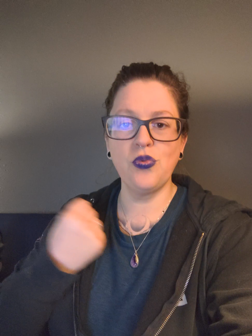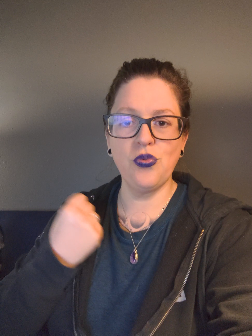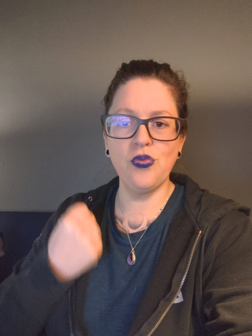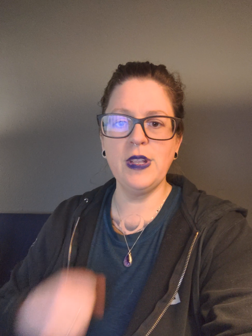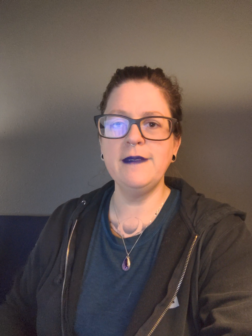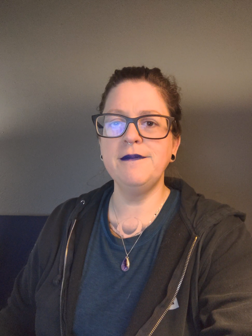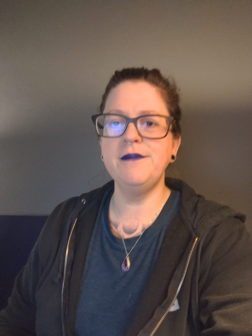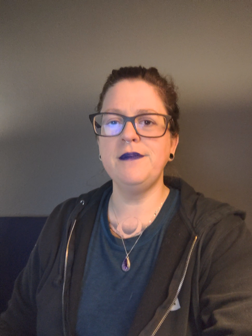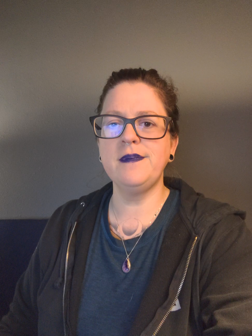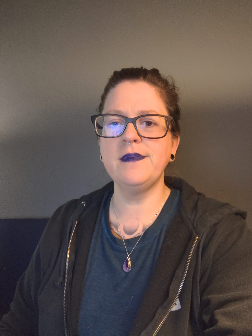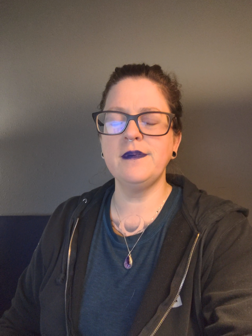car